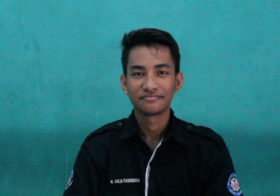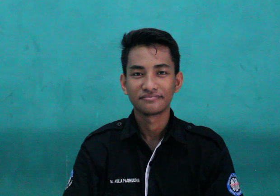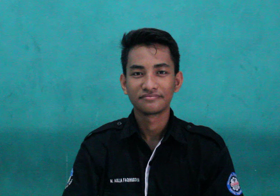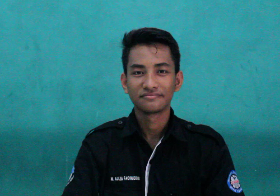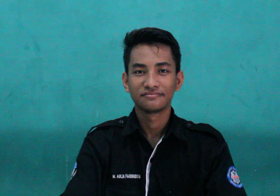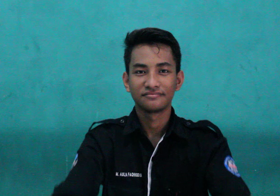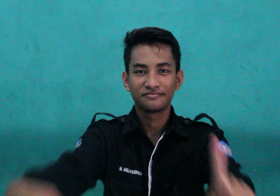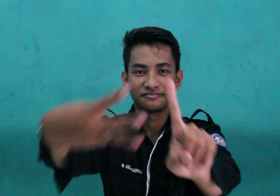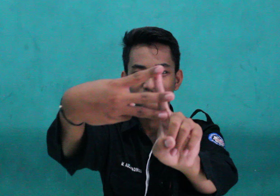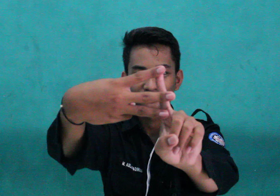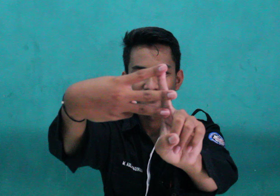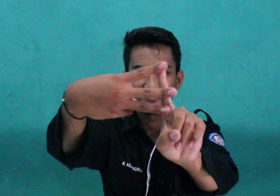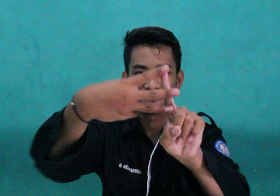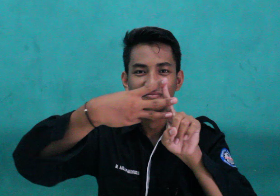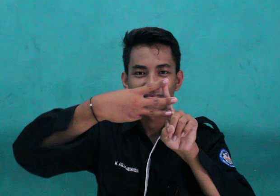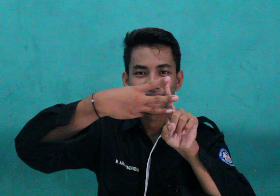B